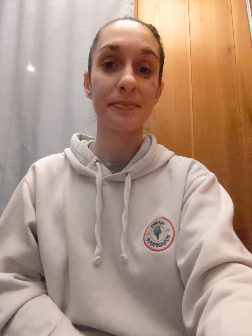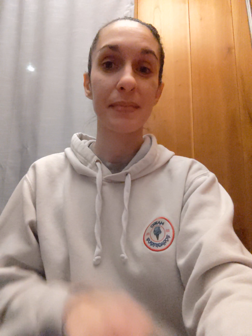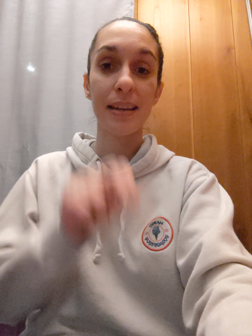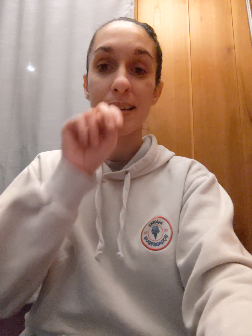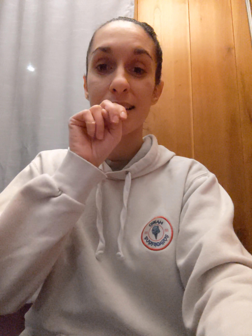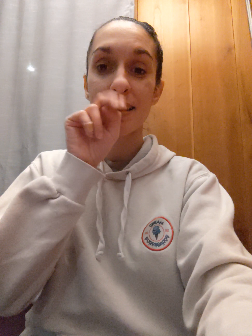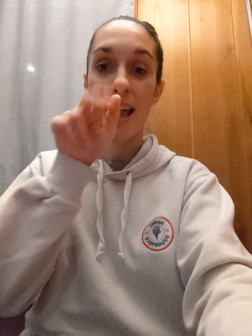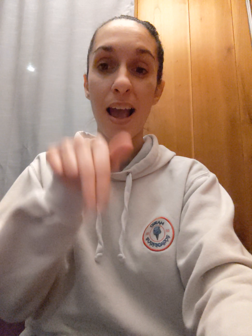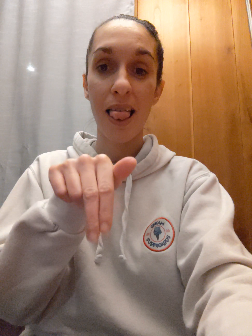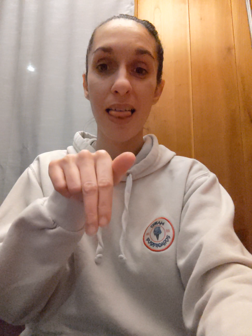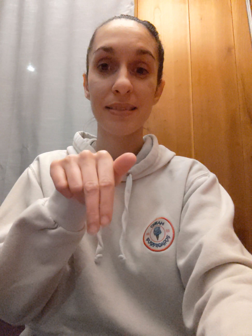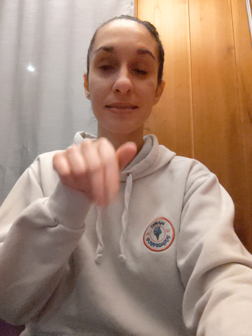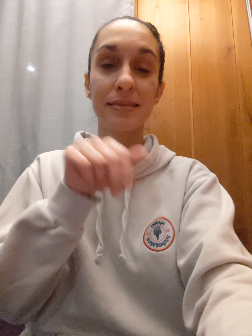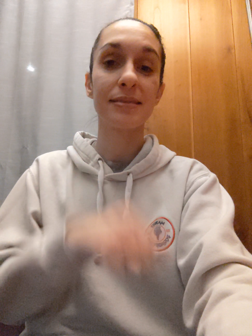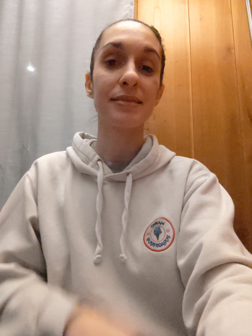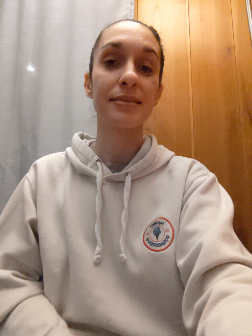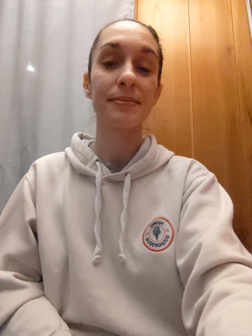tongue